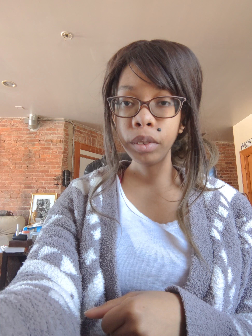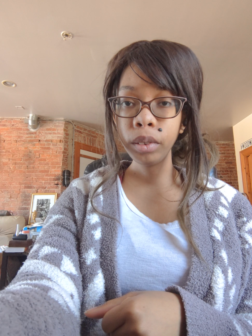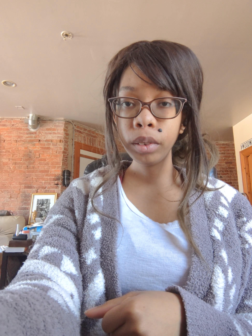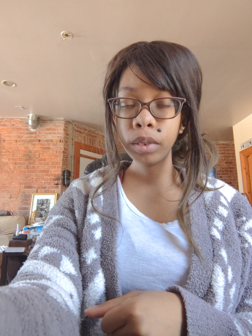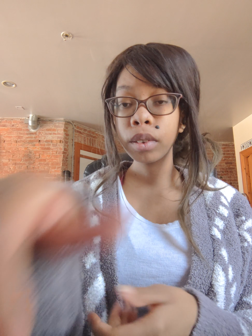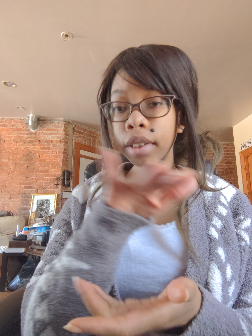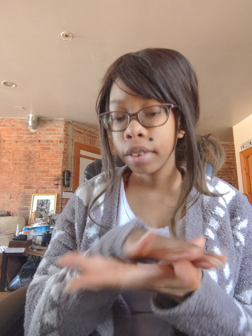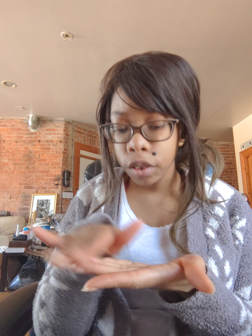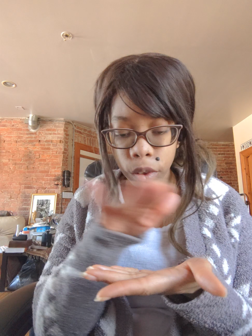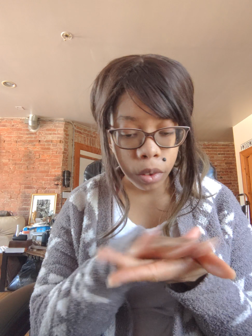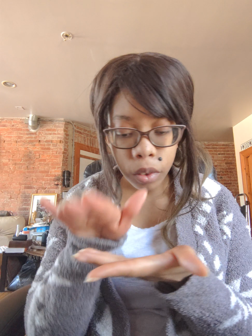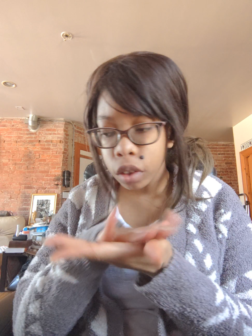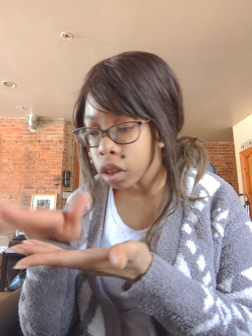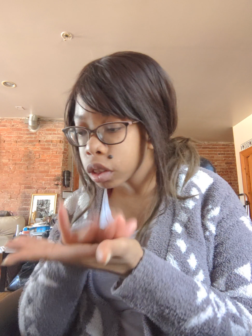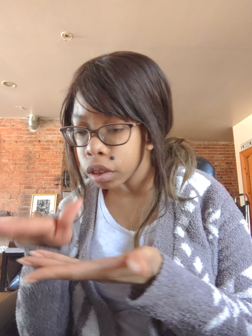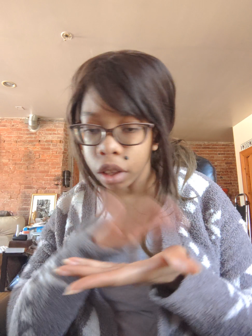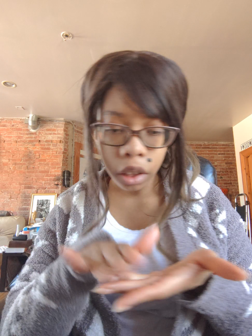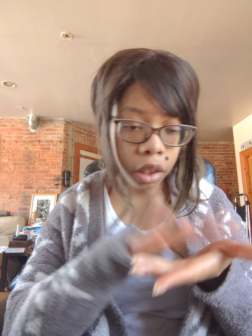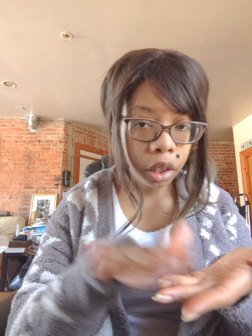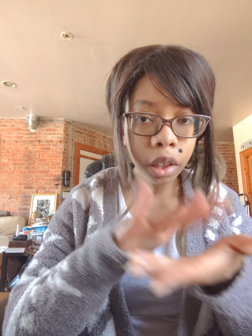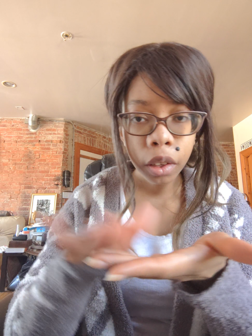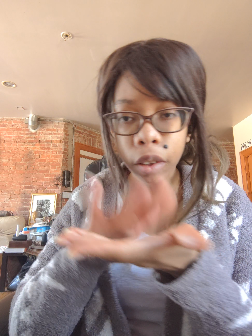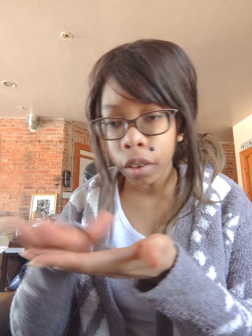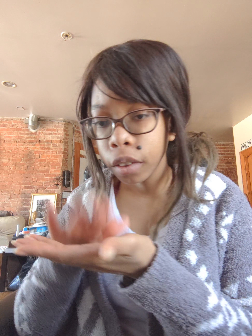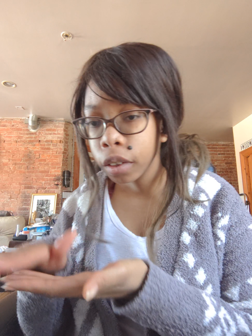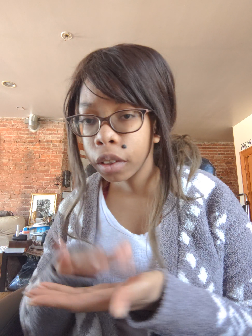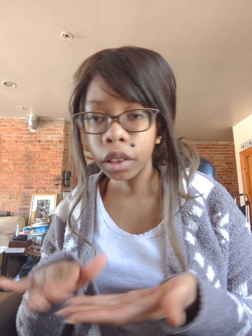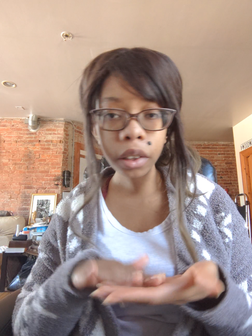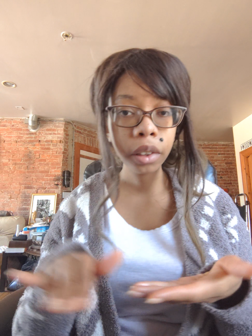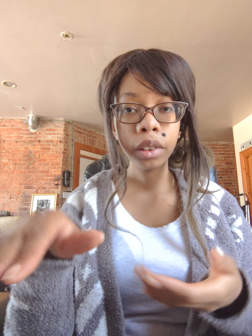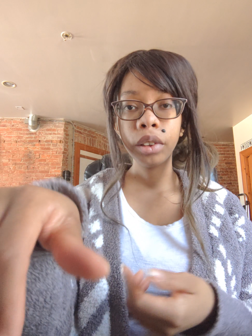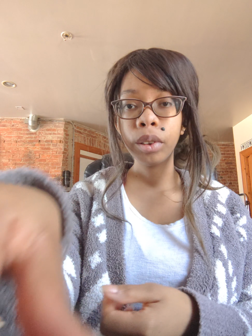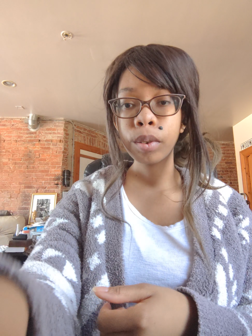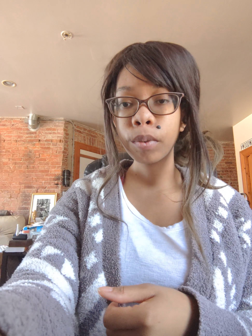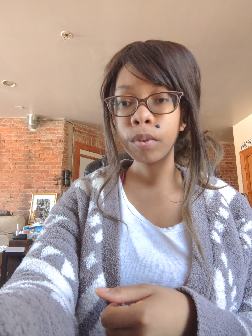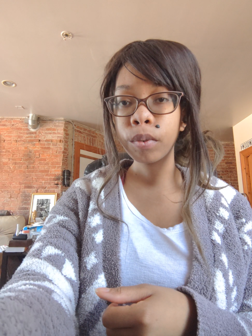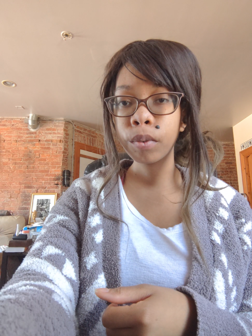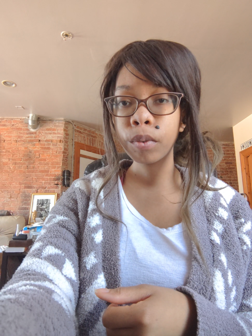clean